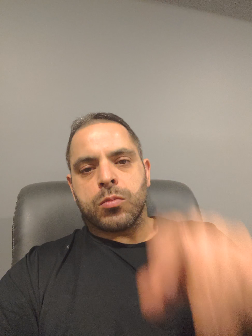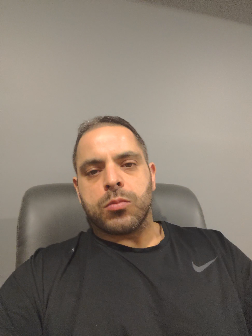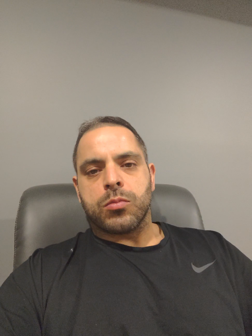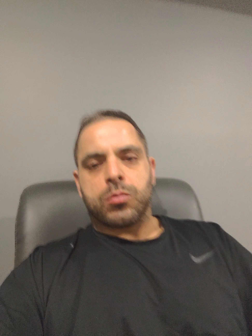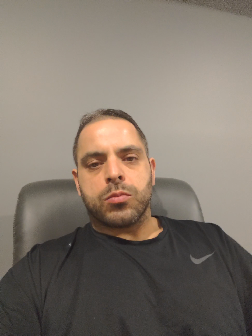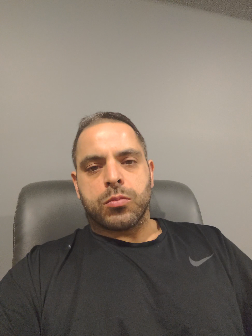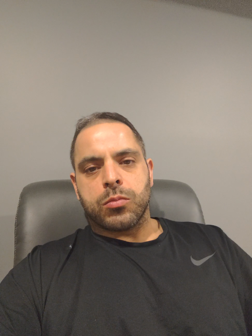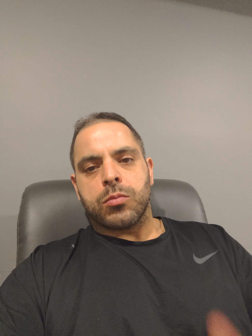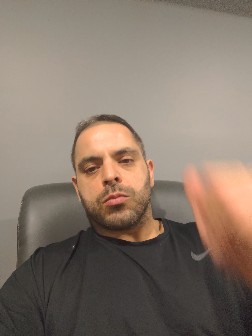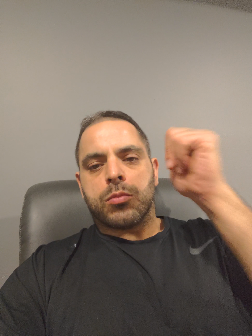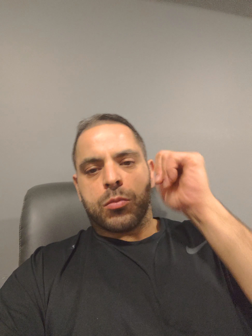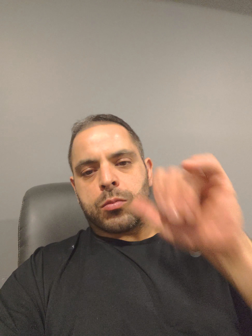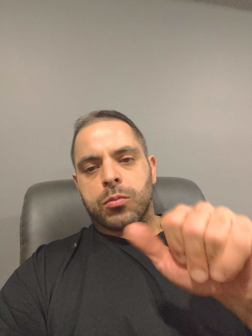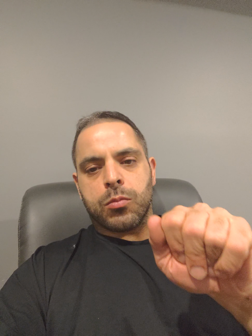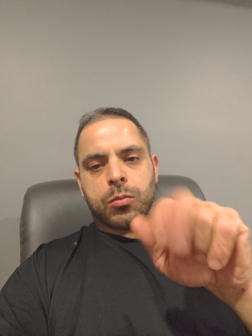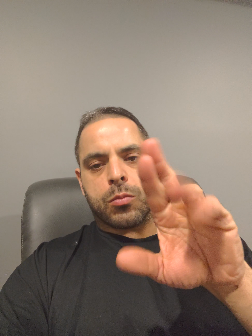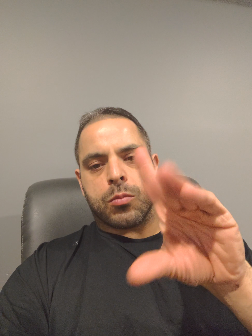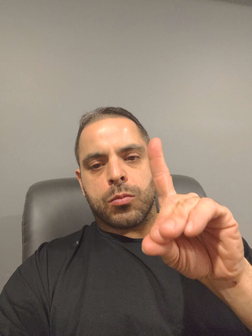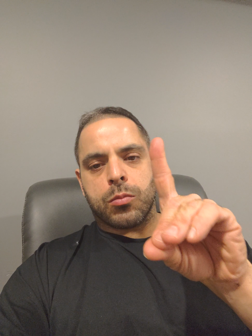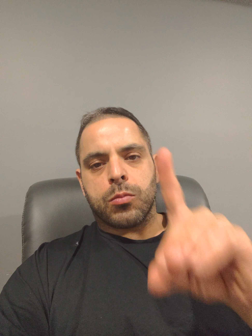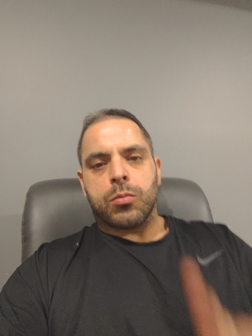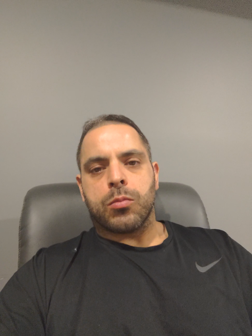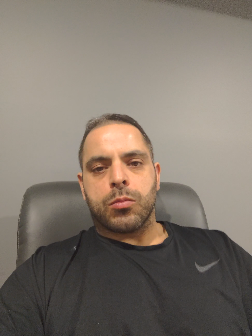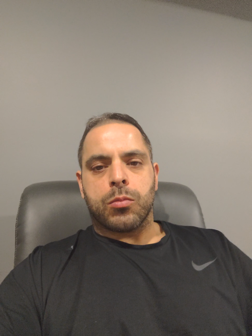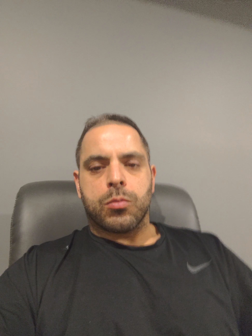backyard